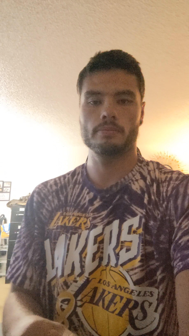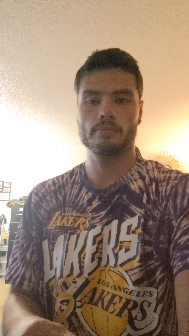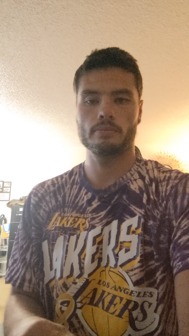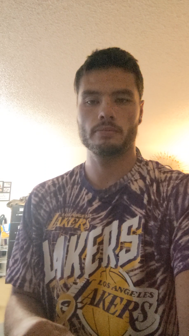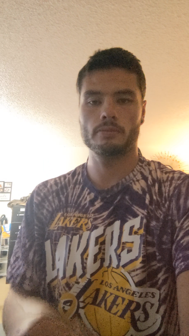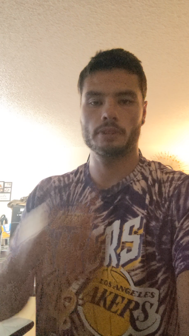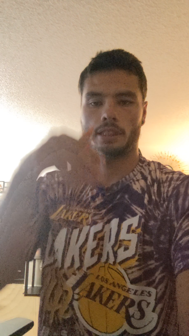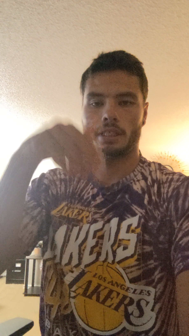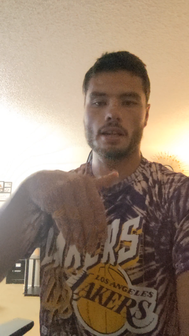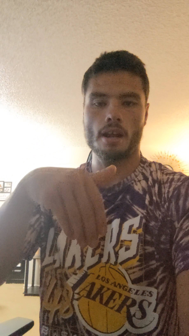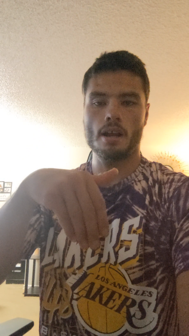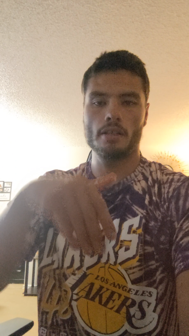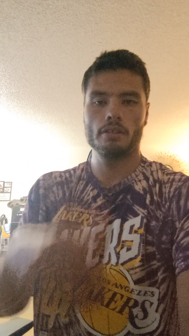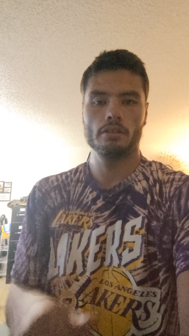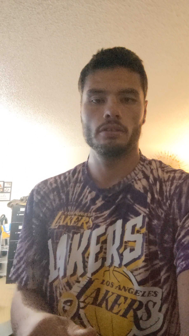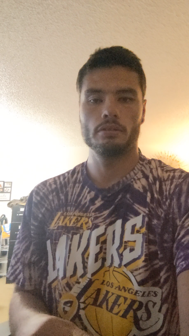night night